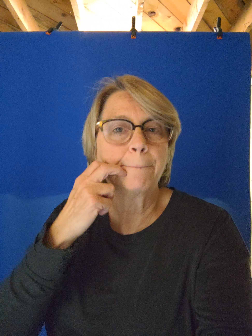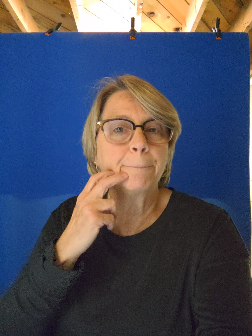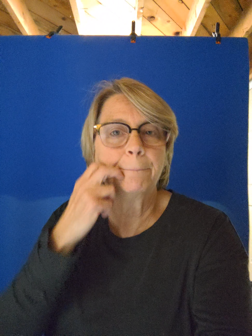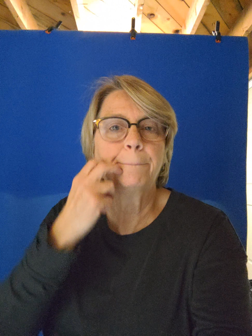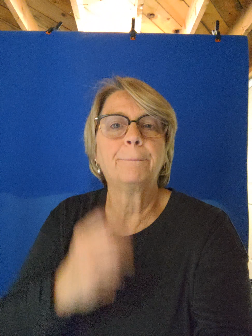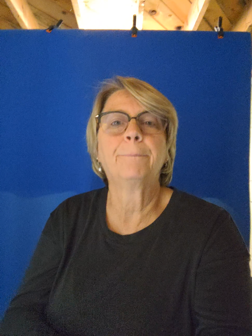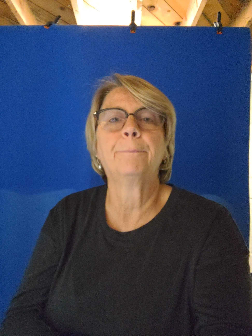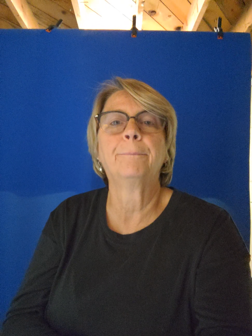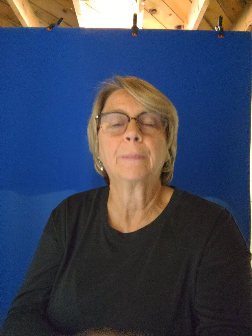gum